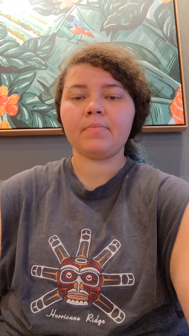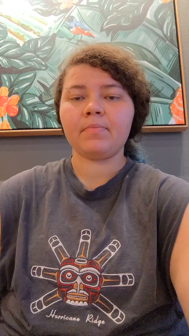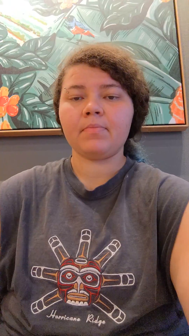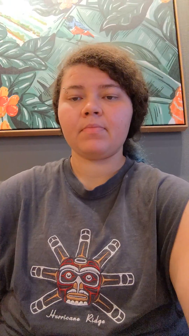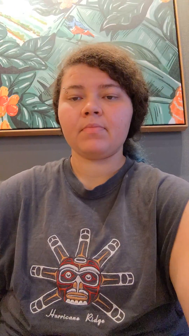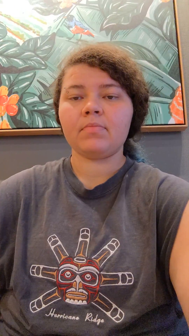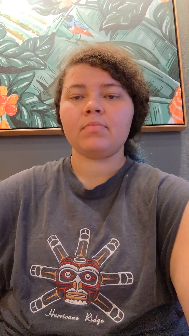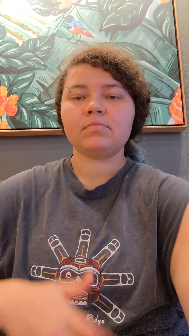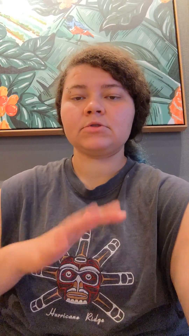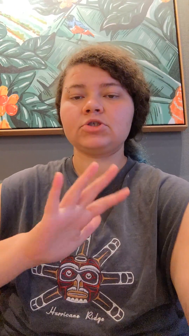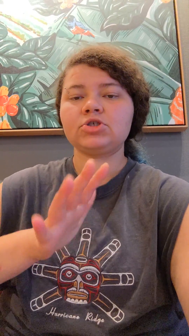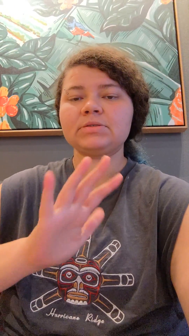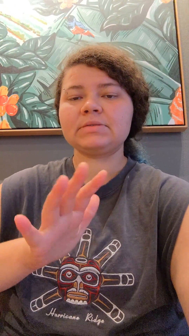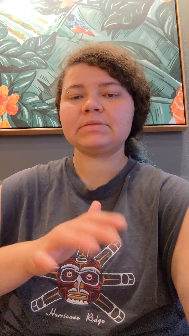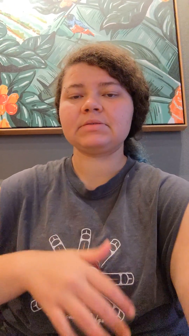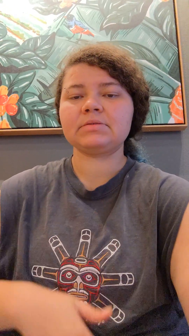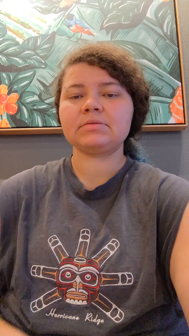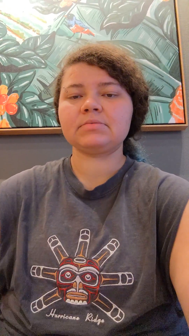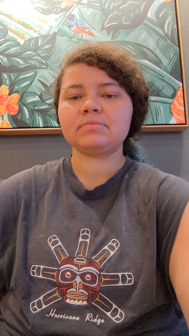cheese